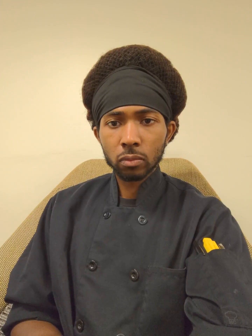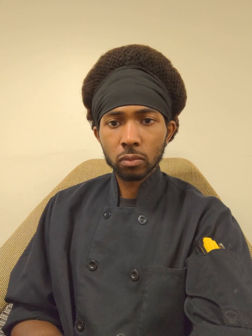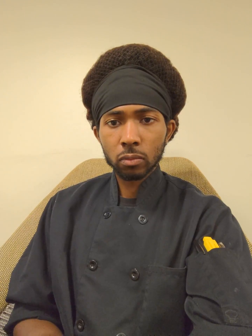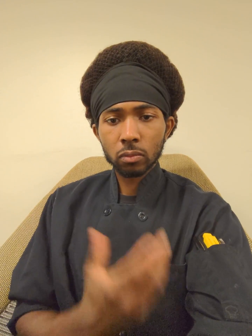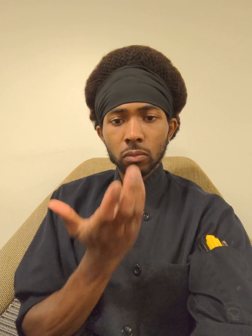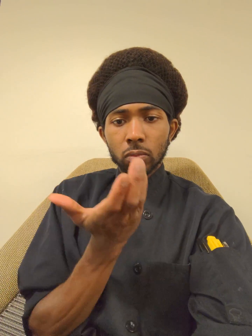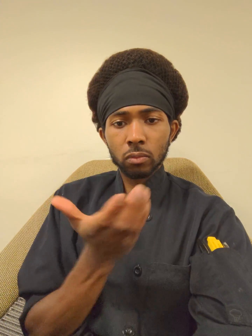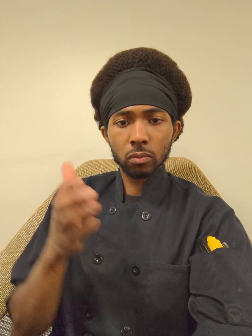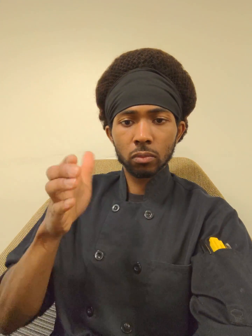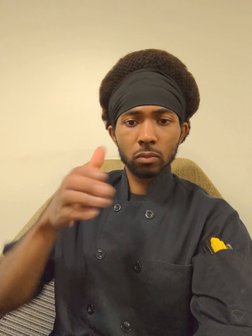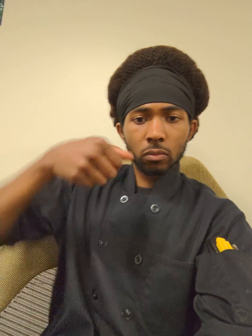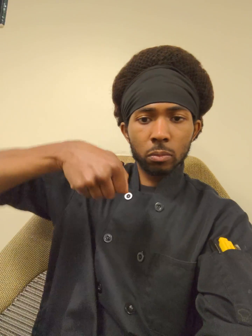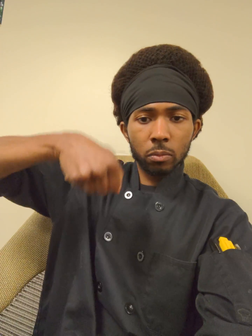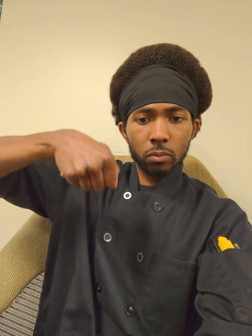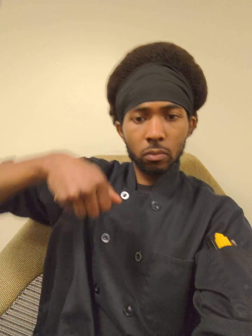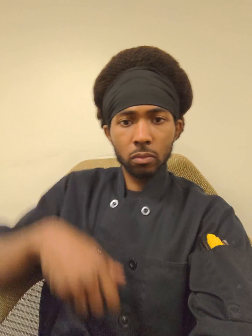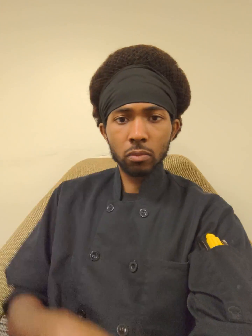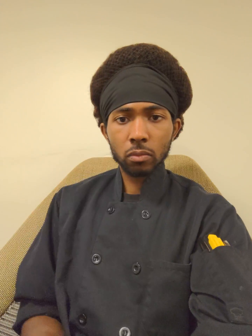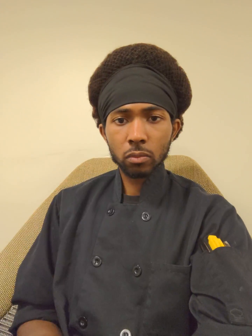basket